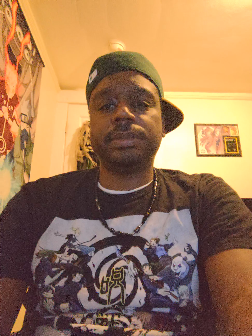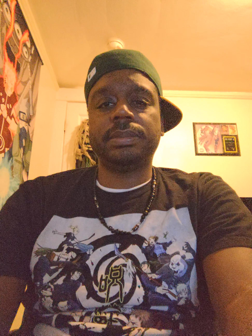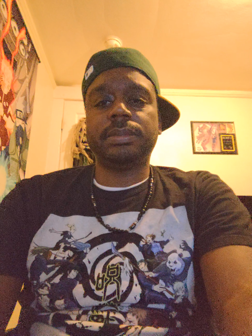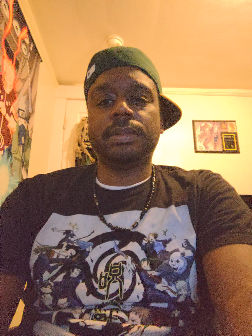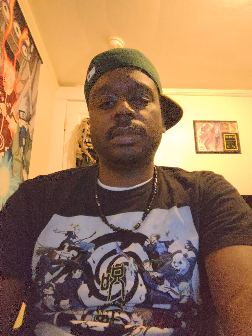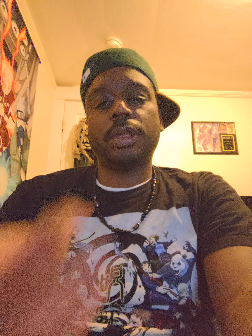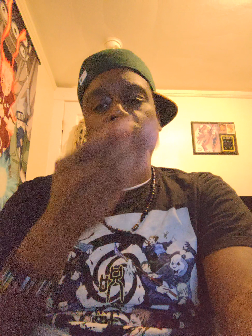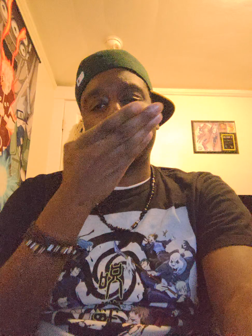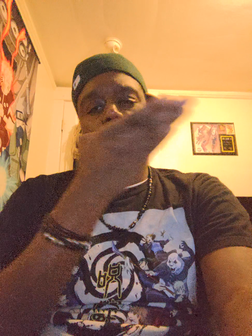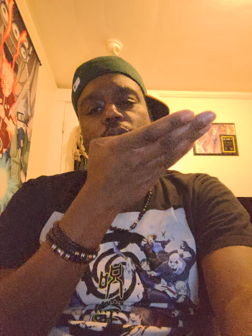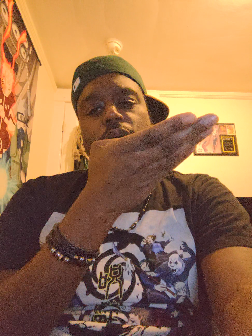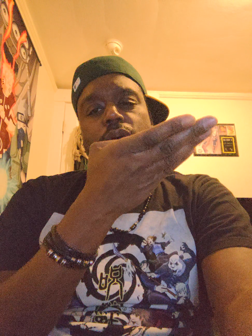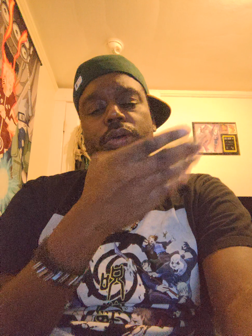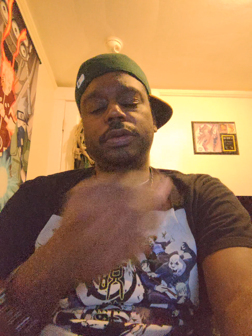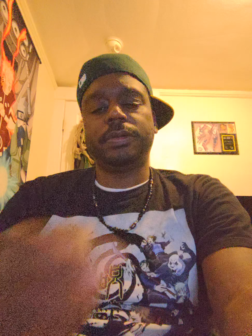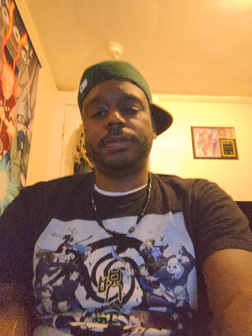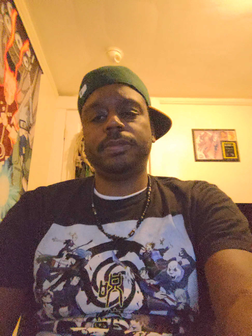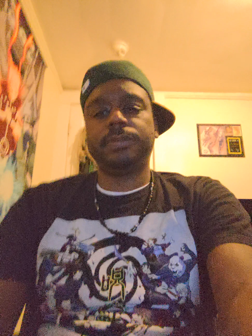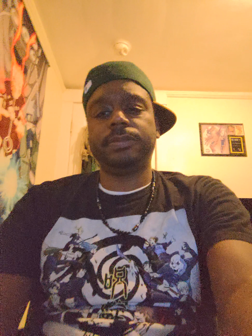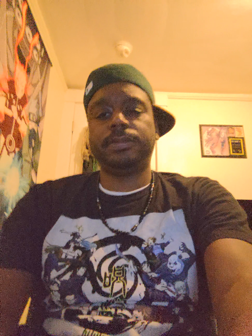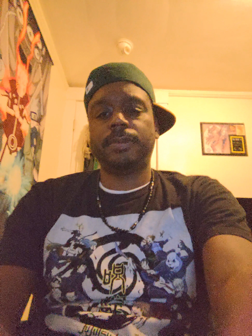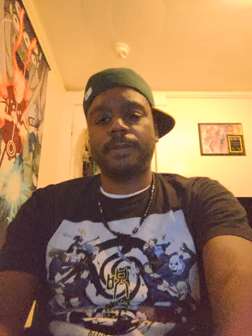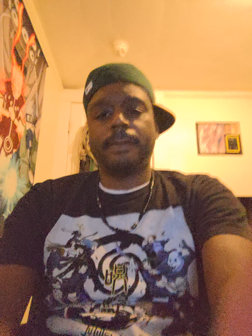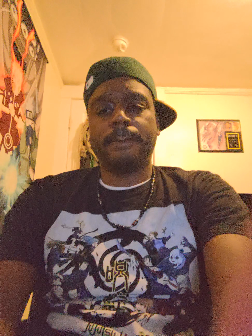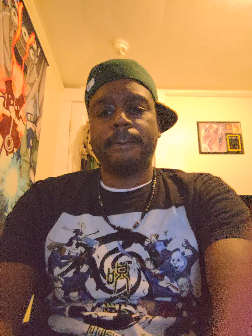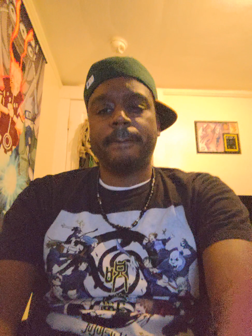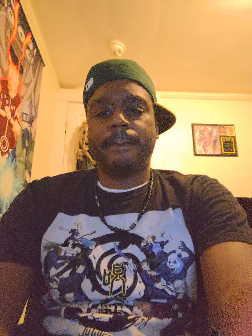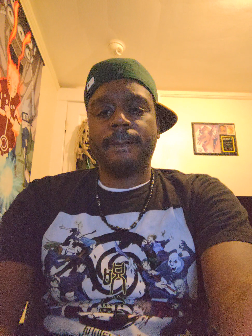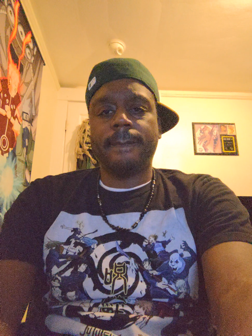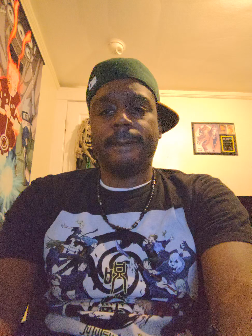there